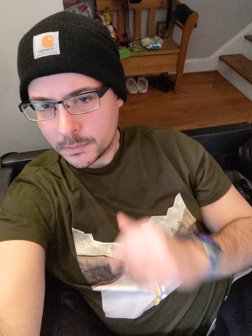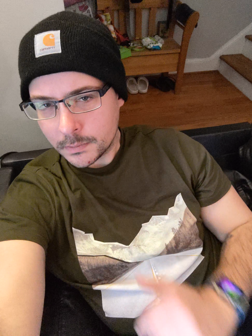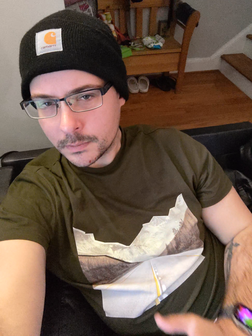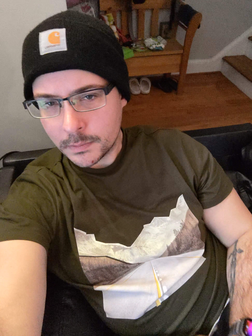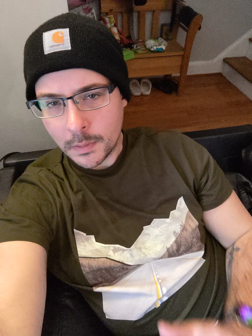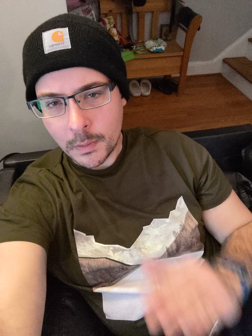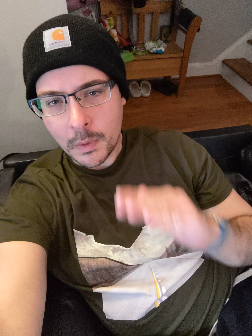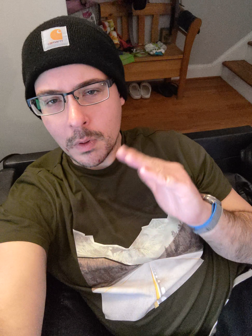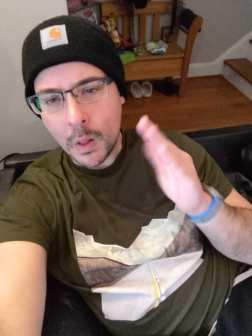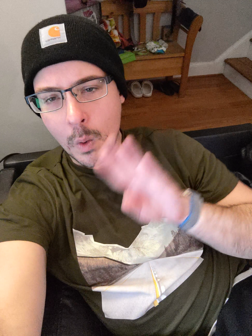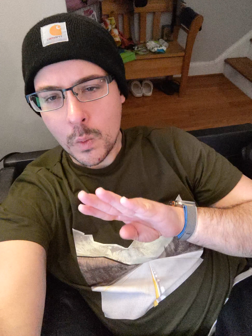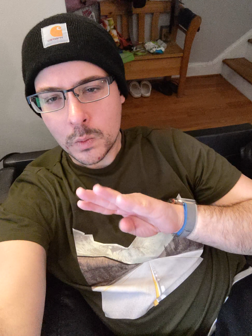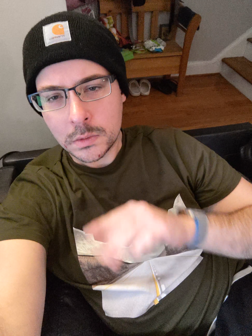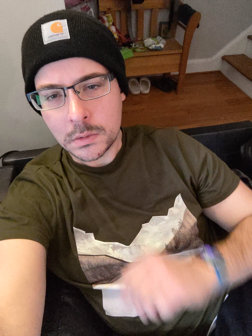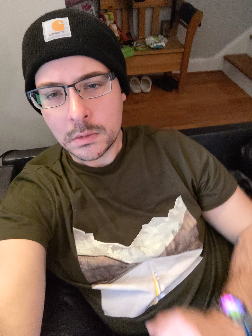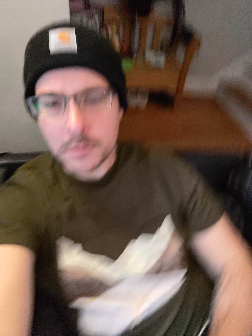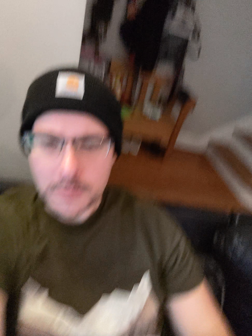close